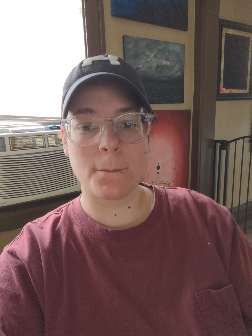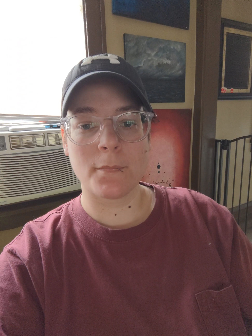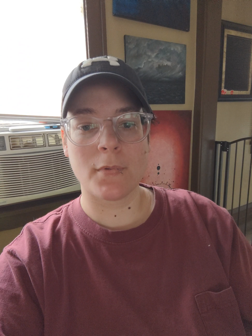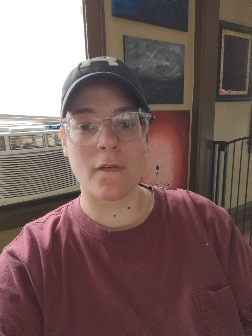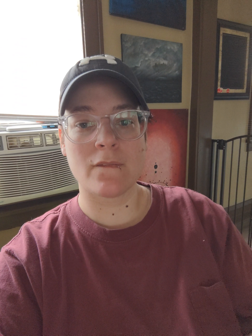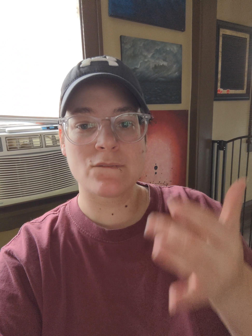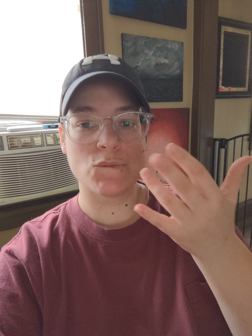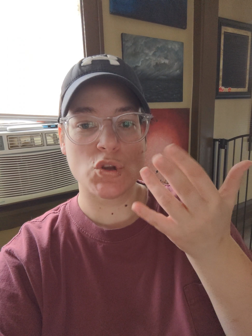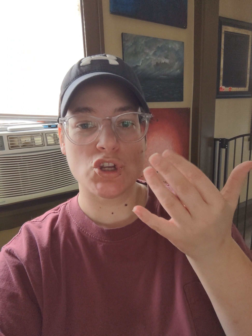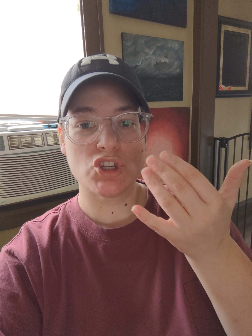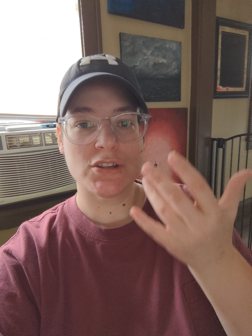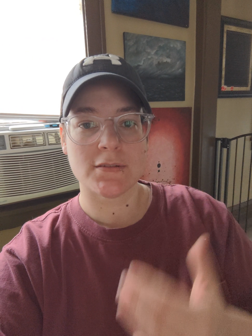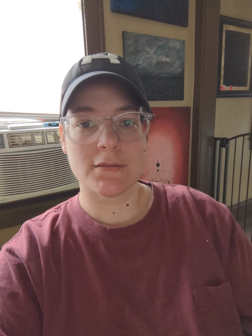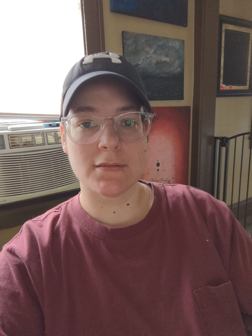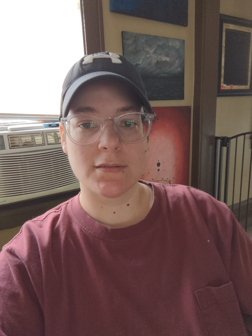finger